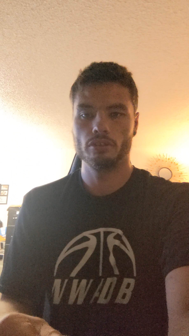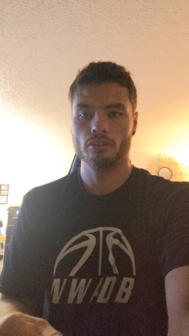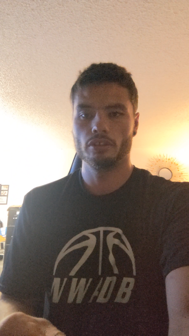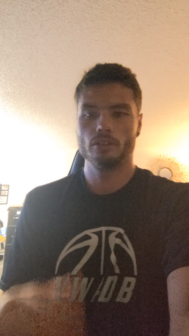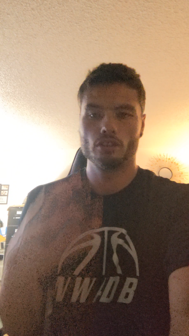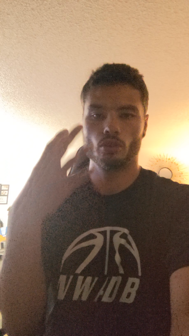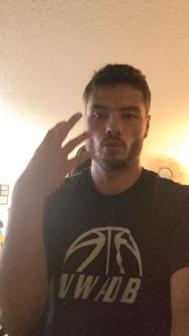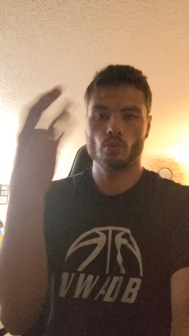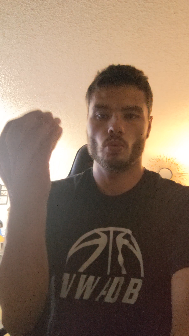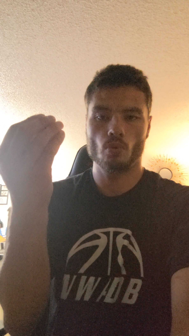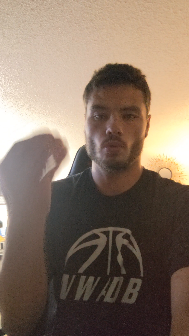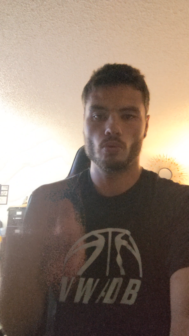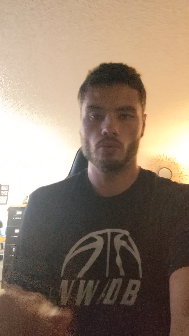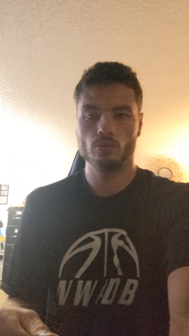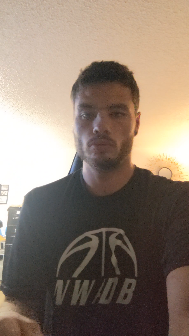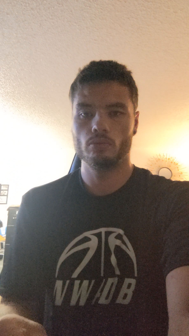going to